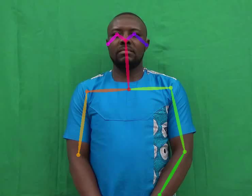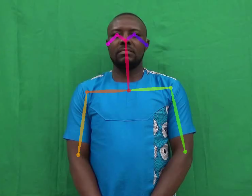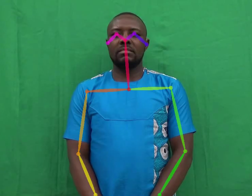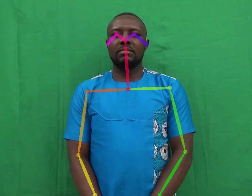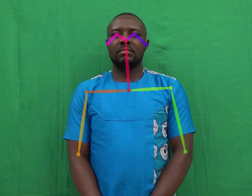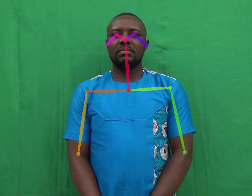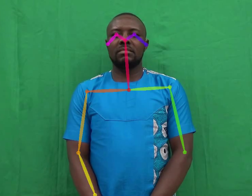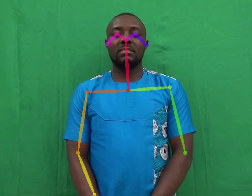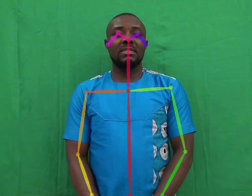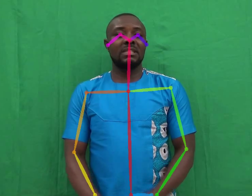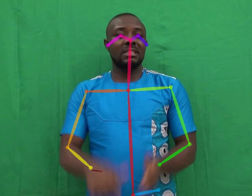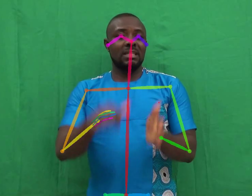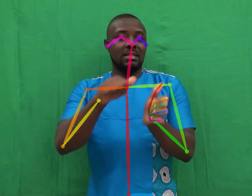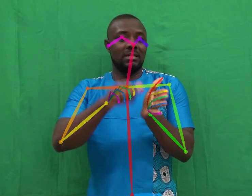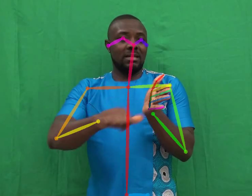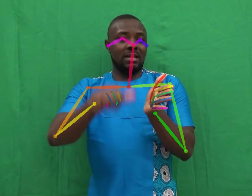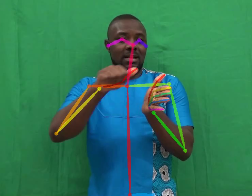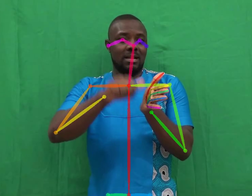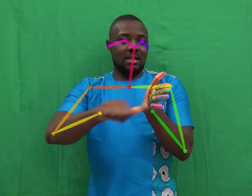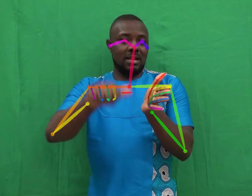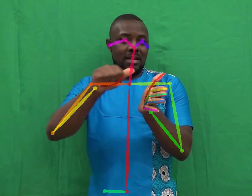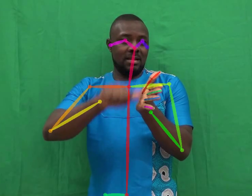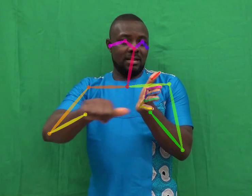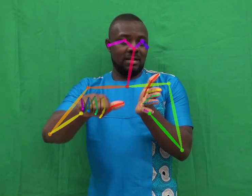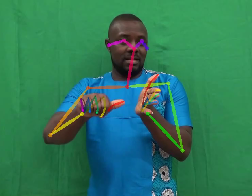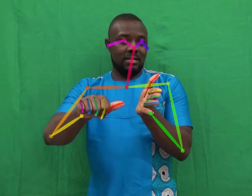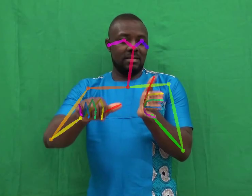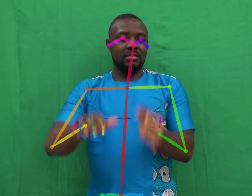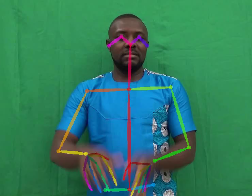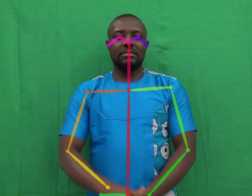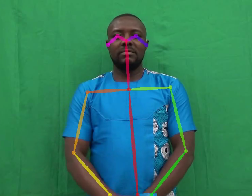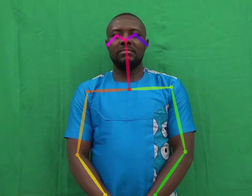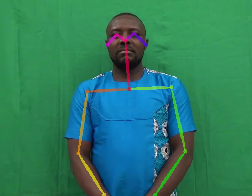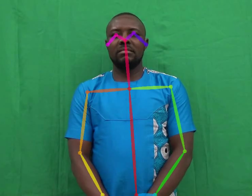account